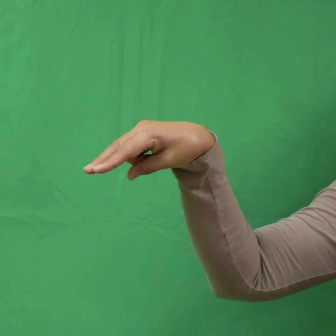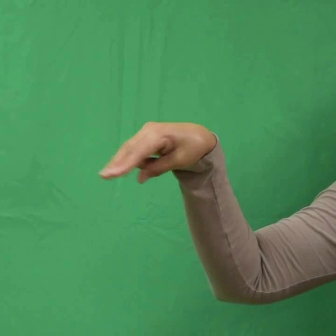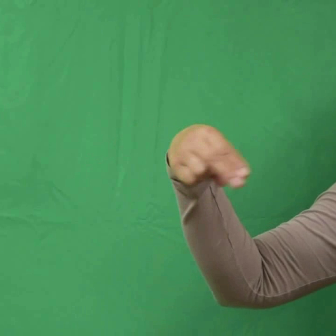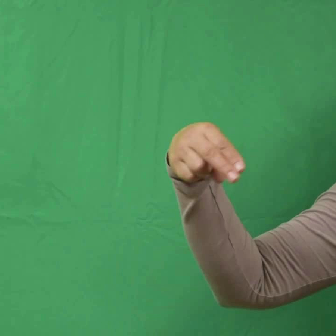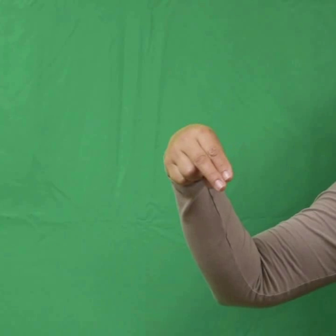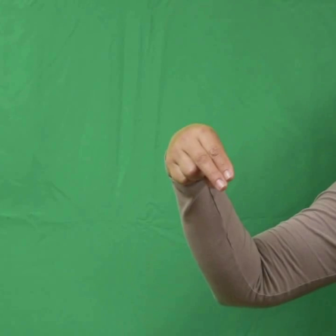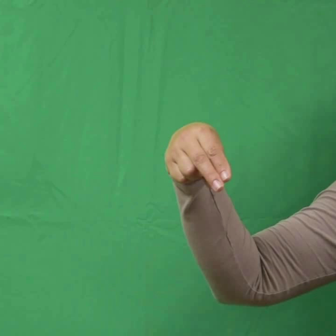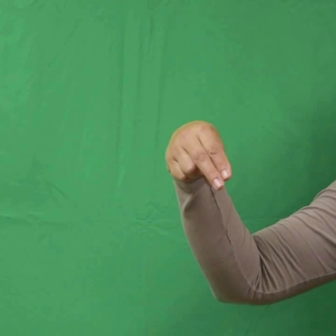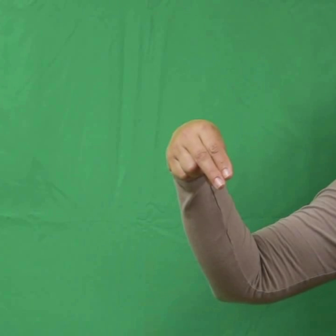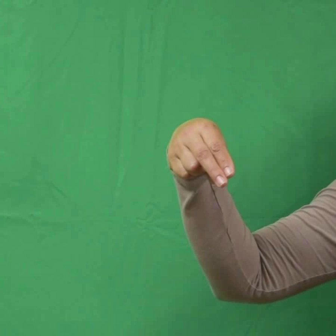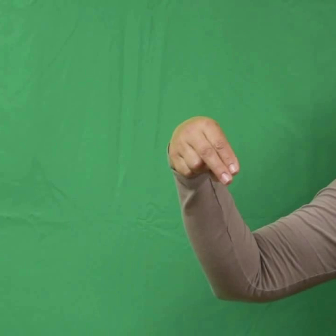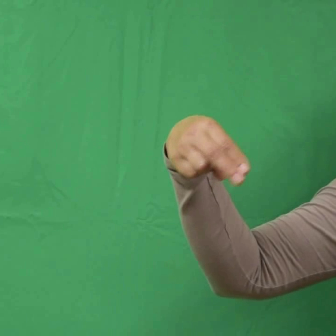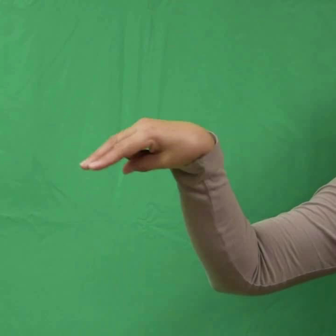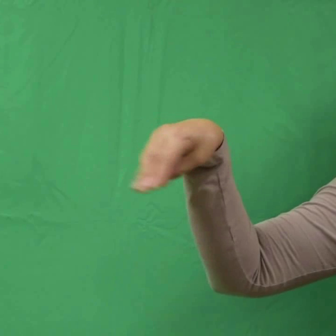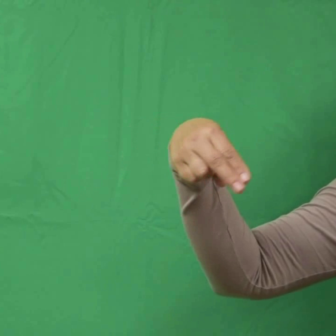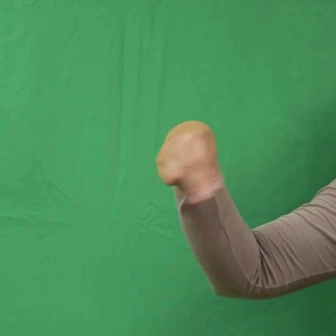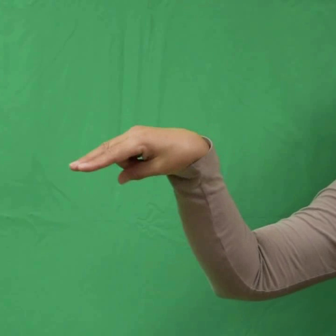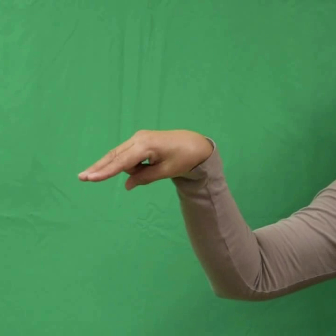Ñ